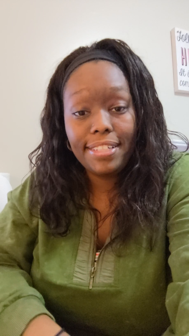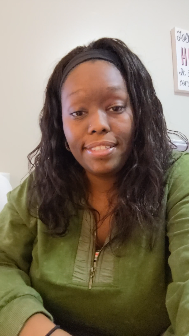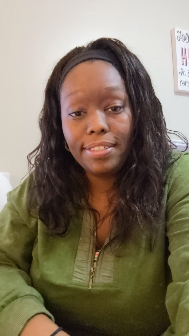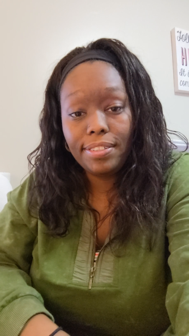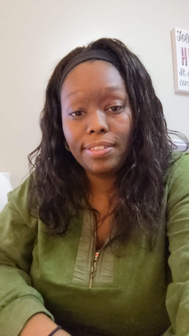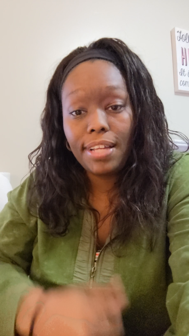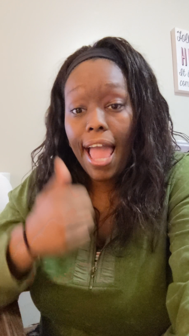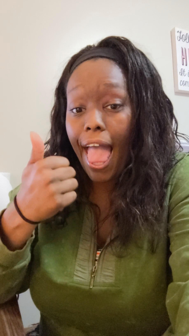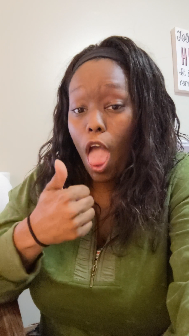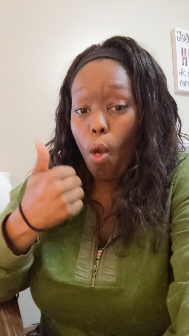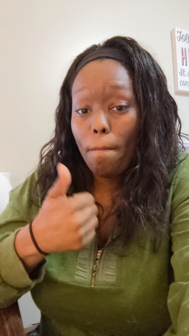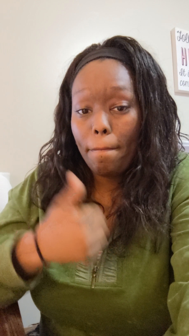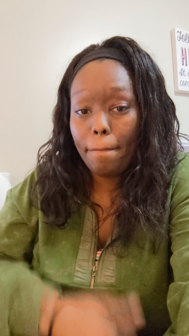help